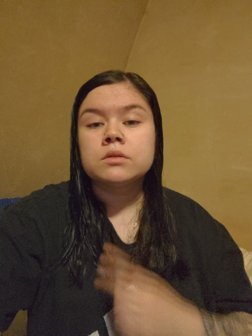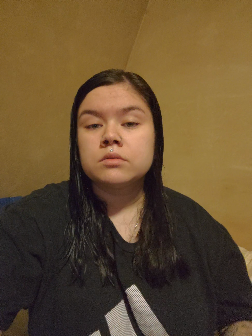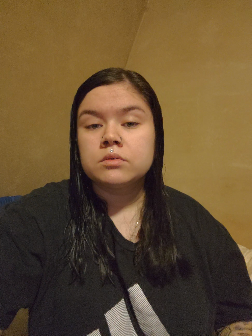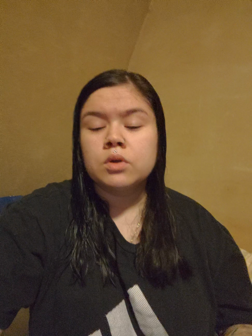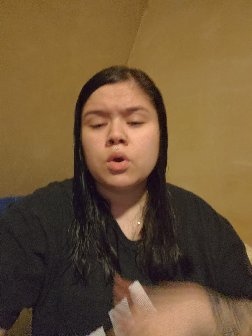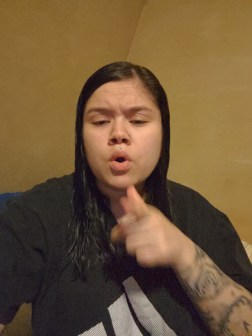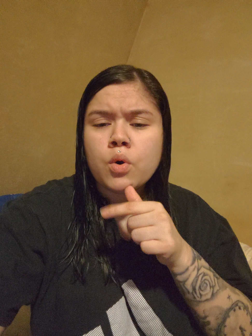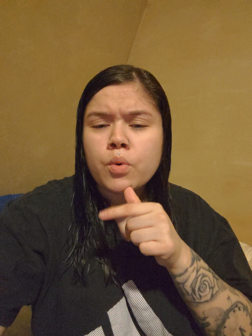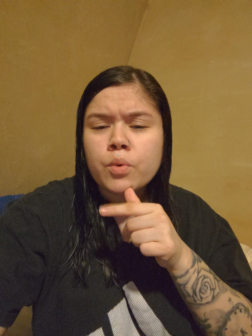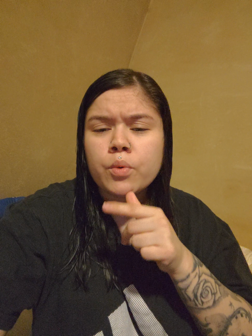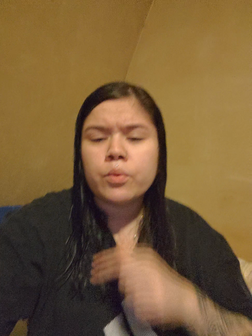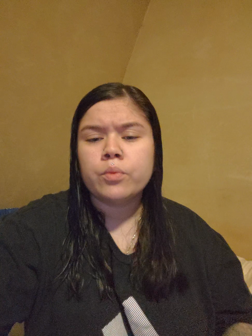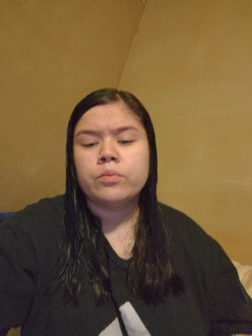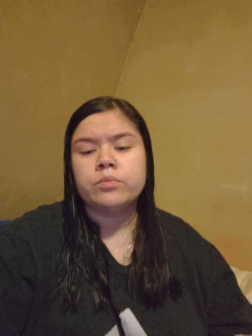who